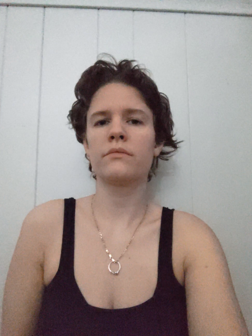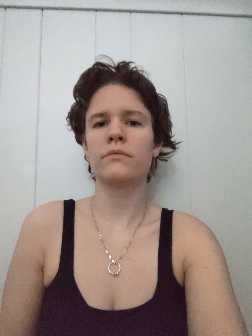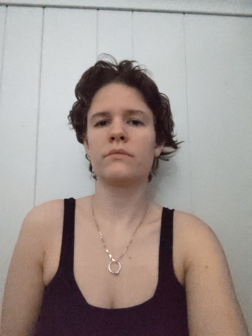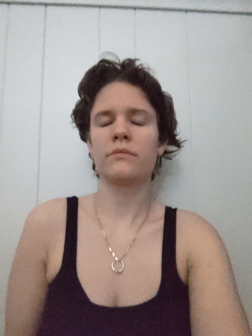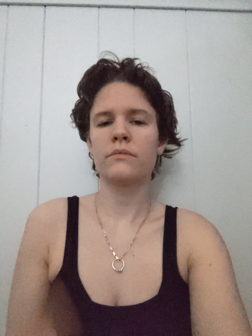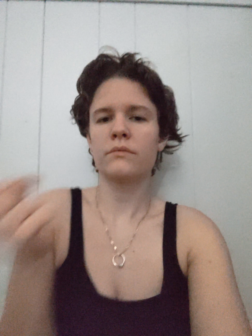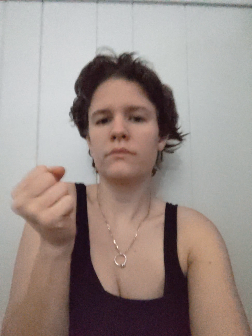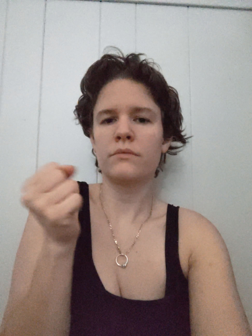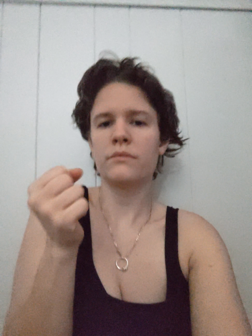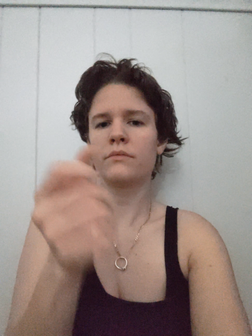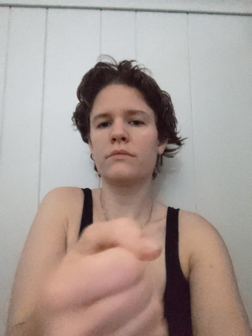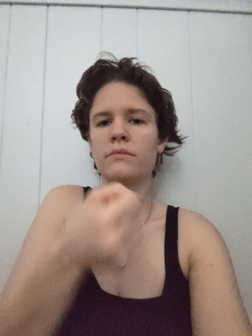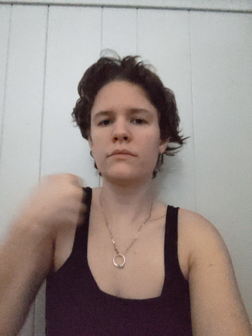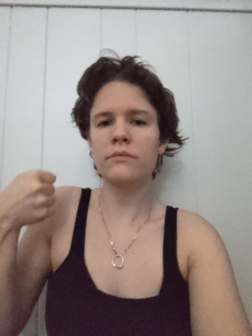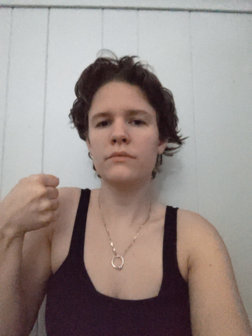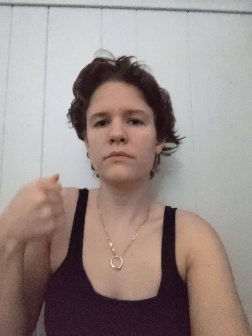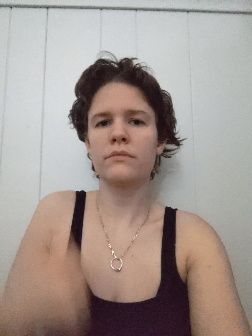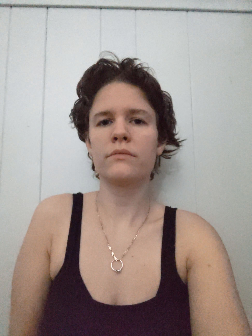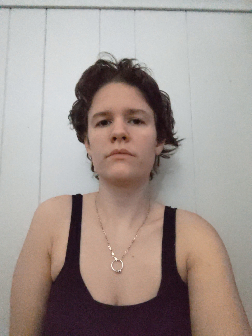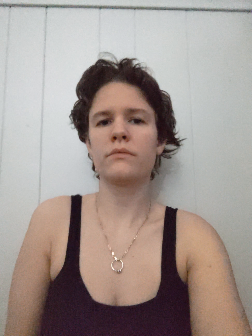refrigerator